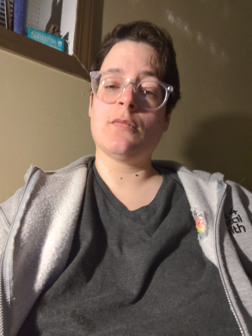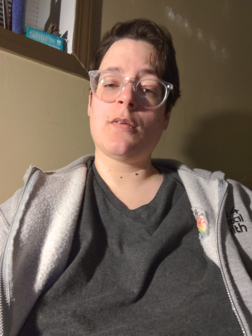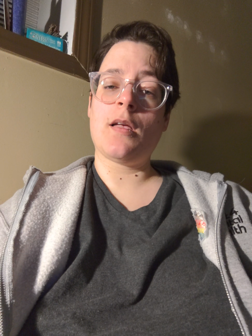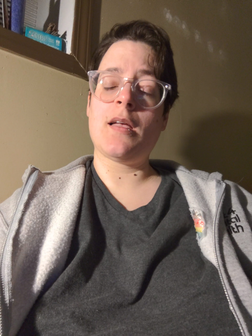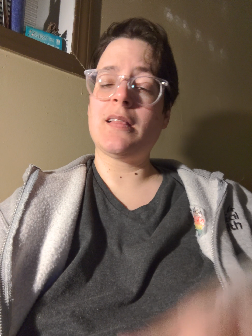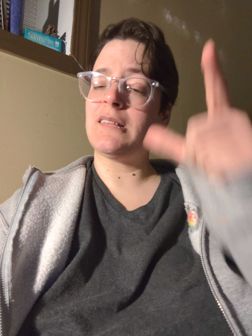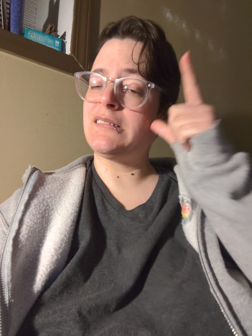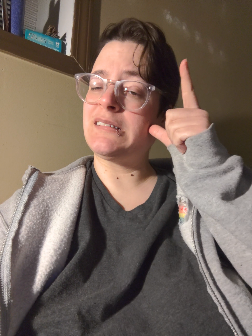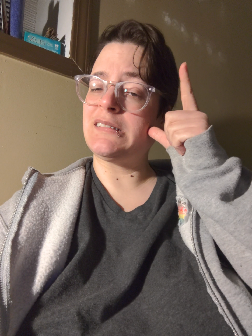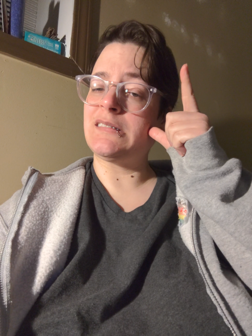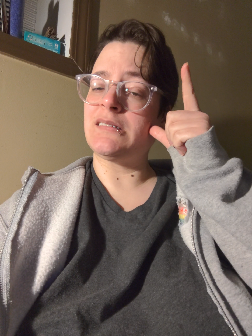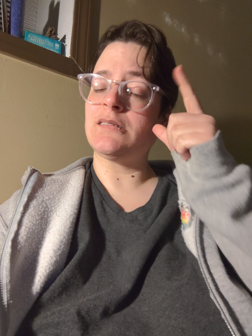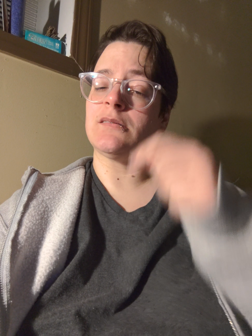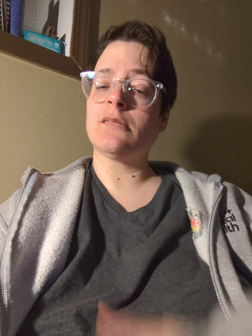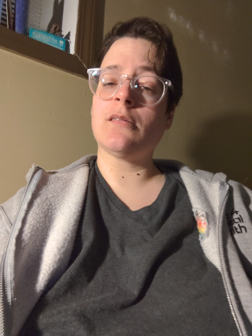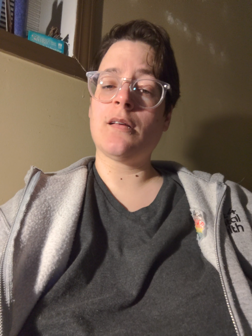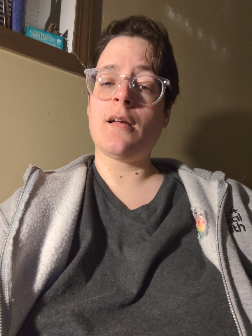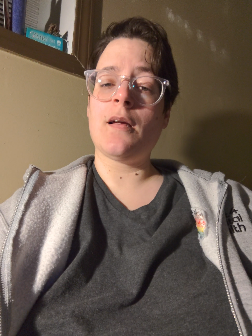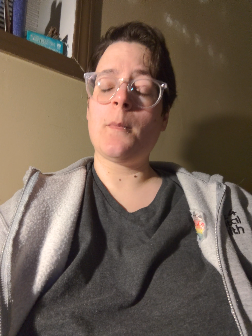listen